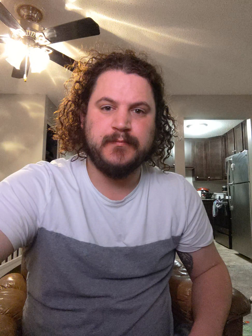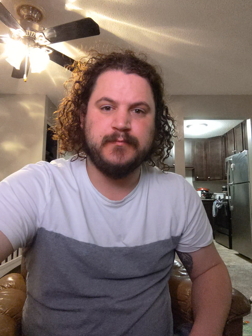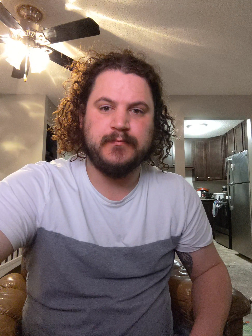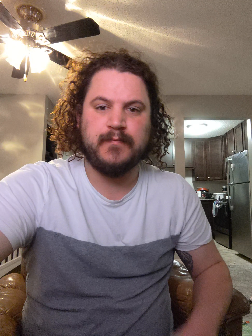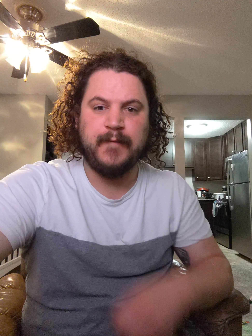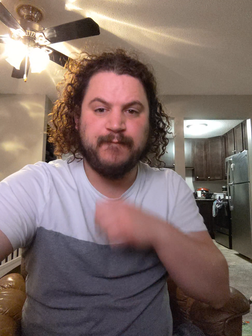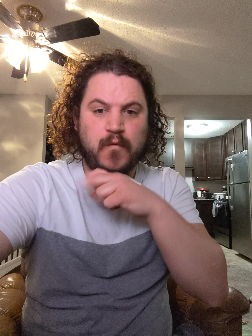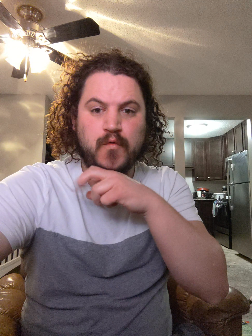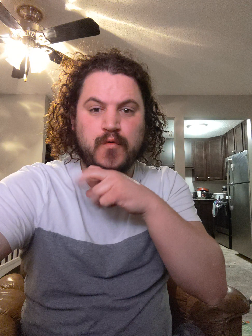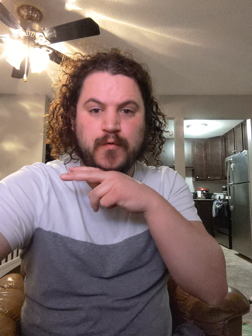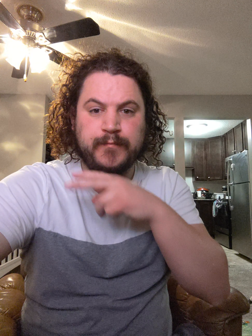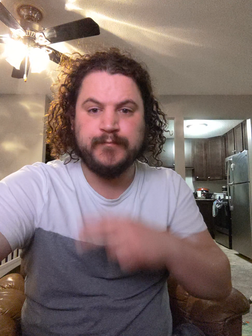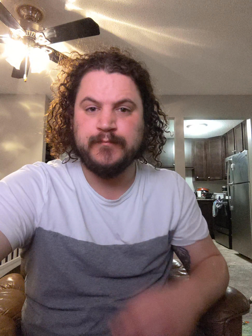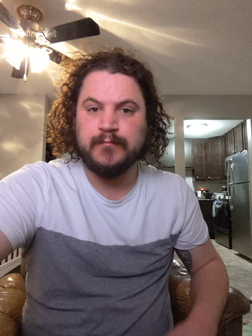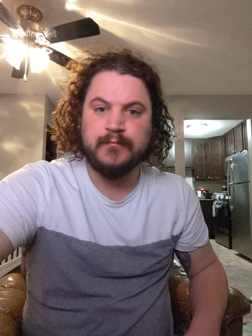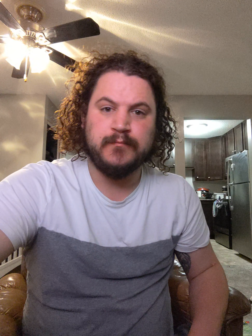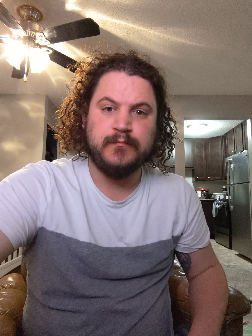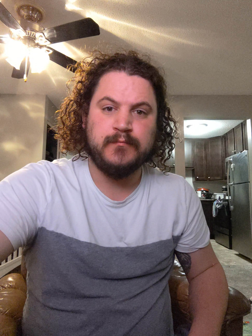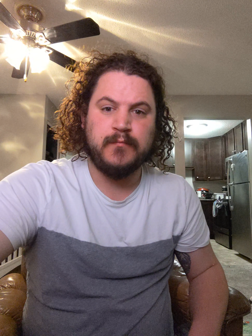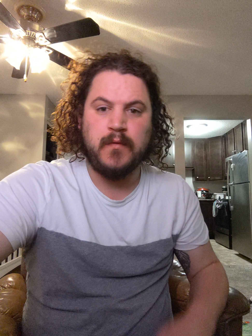frog